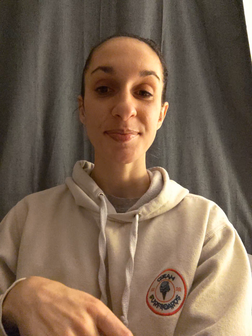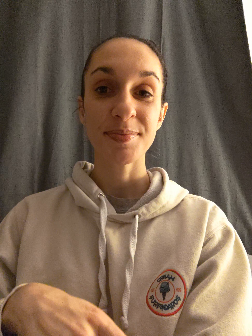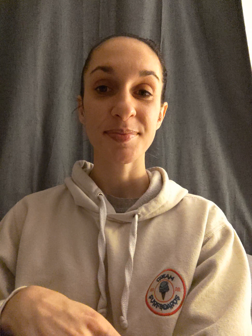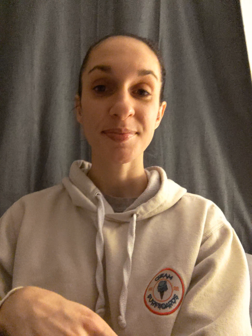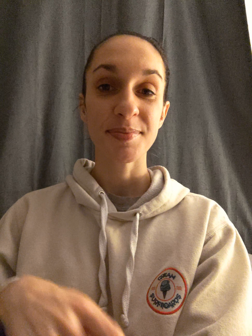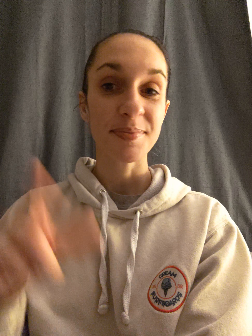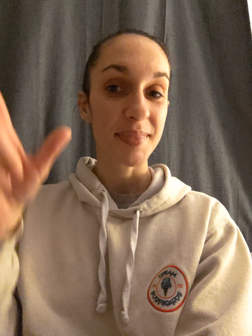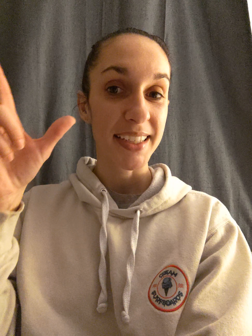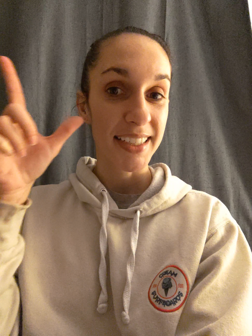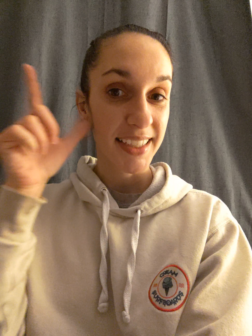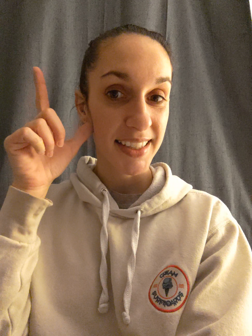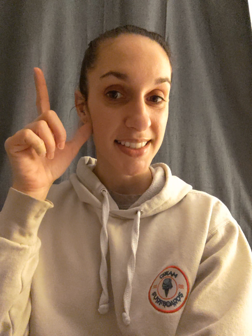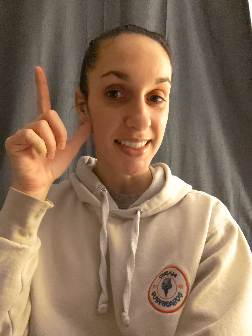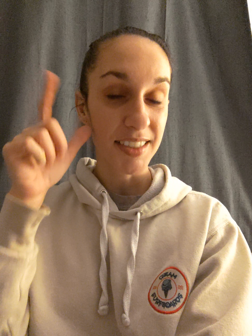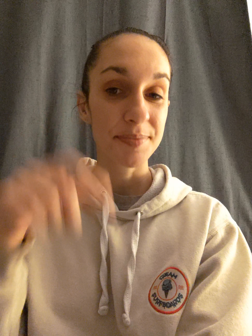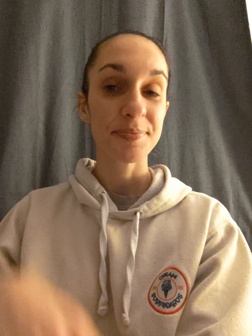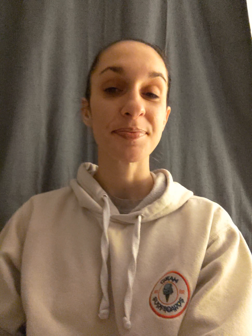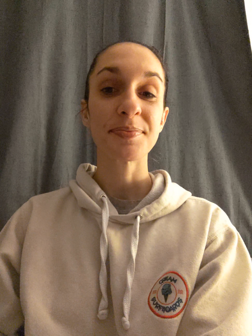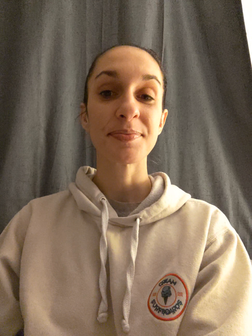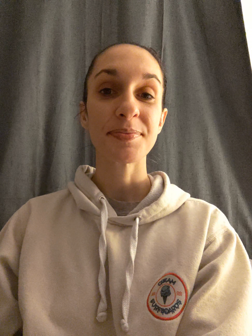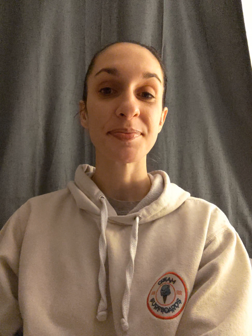listen